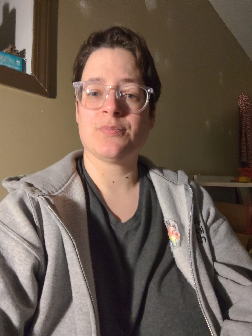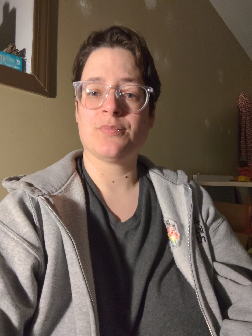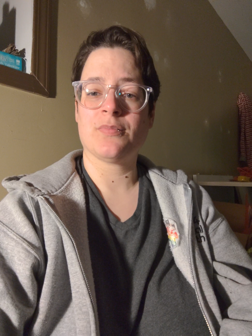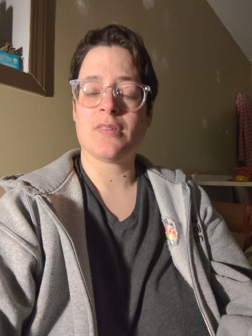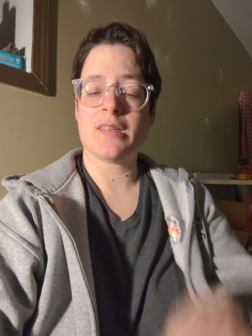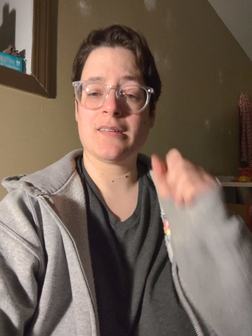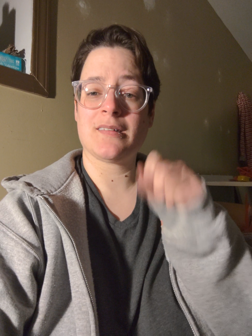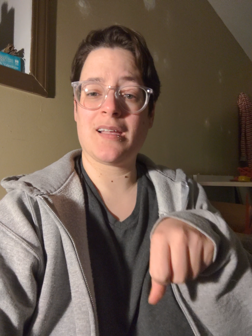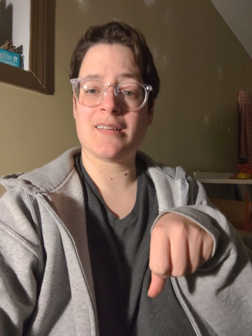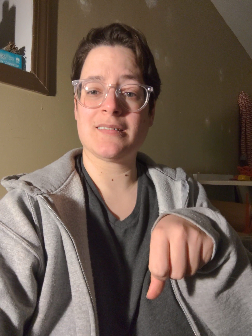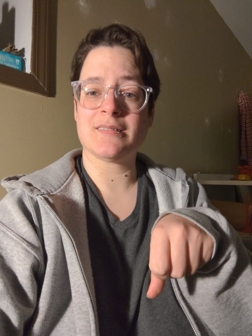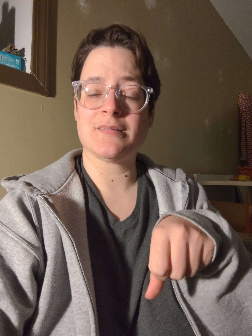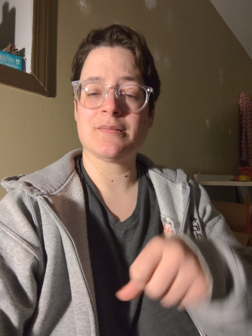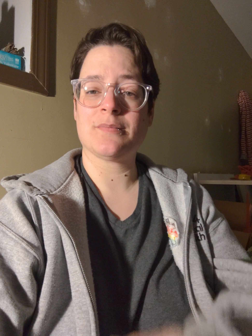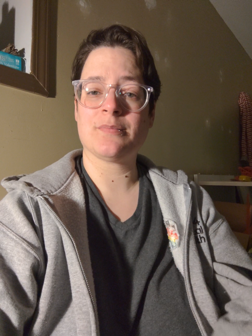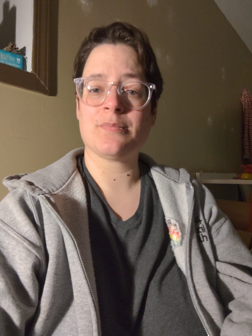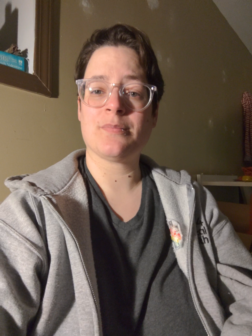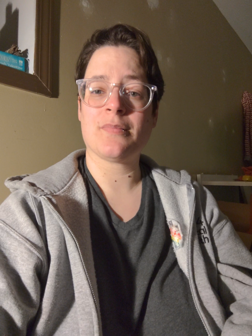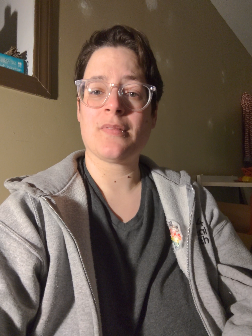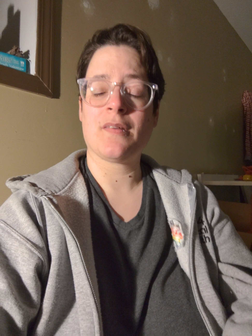can